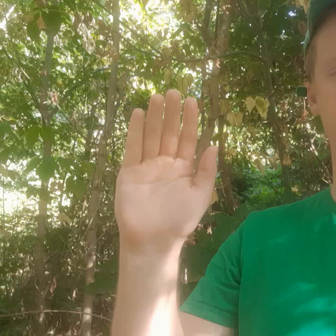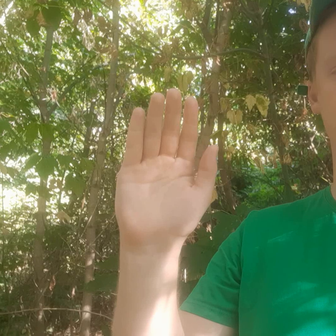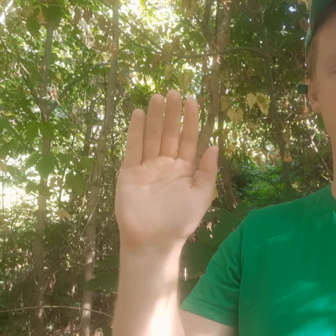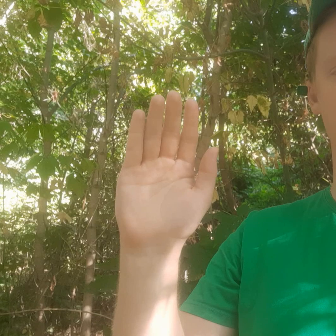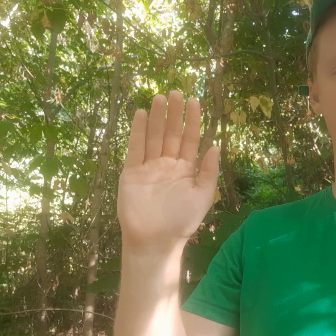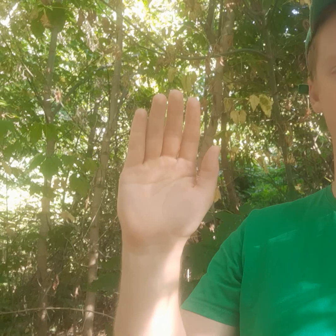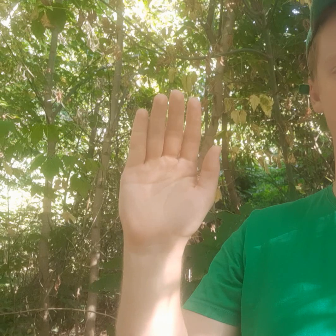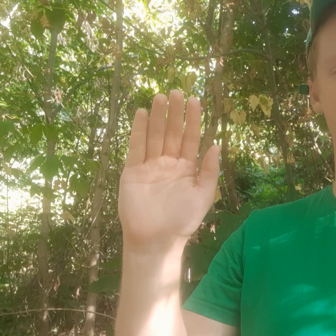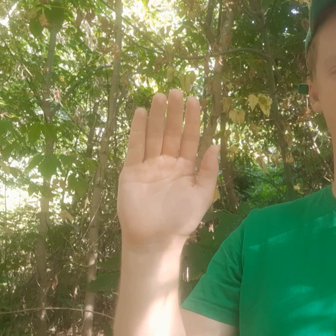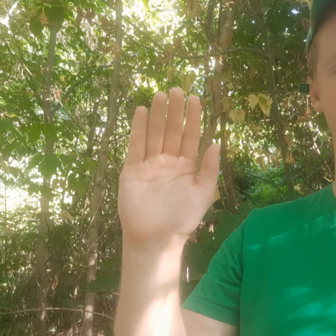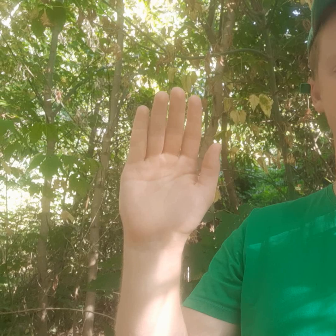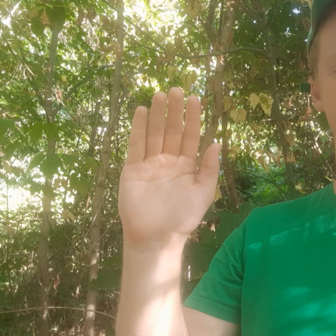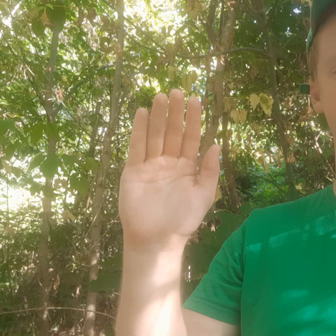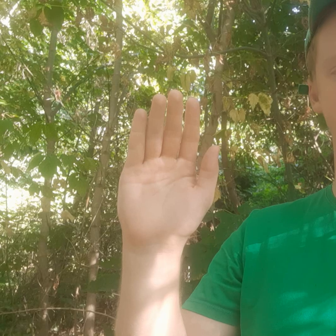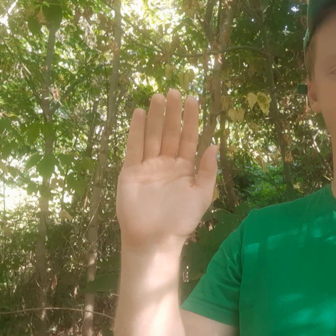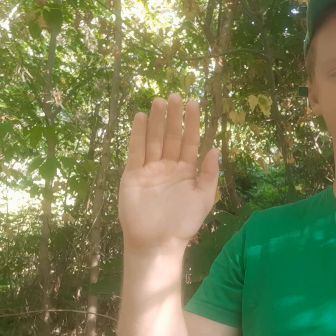В